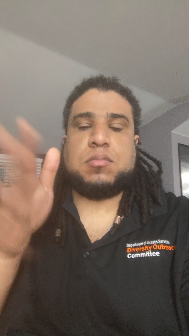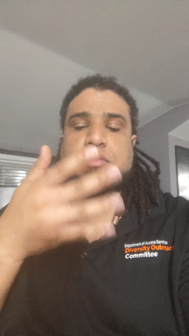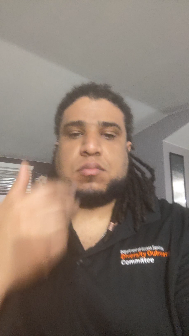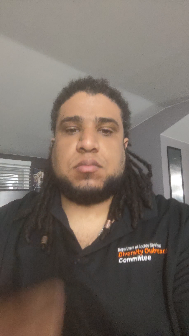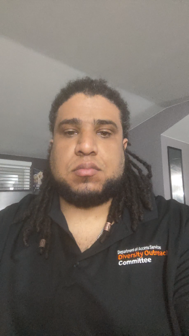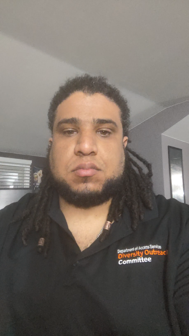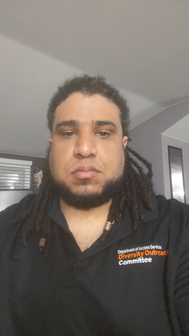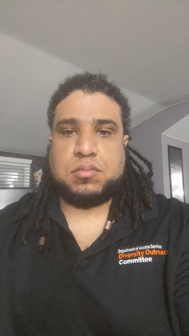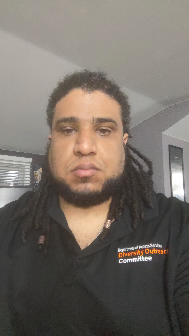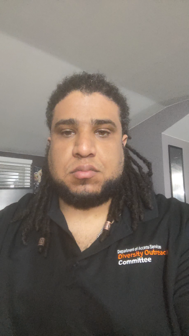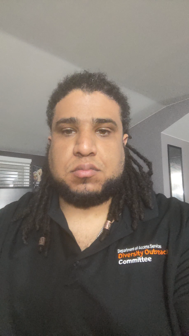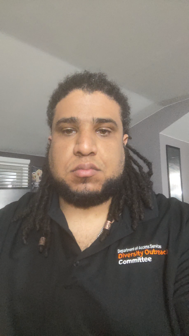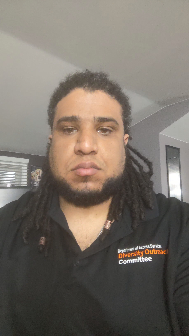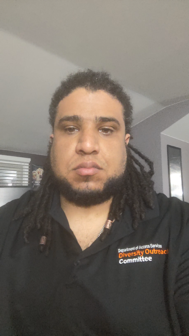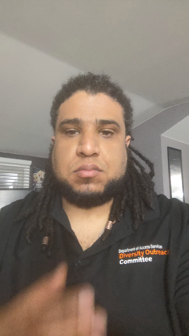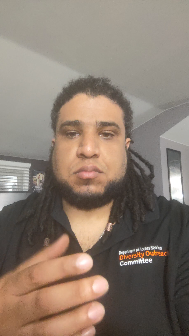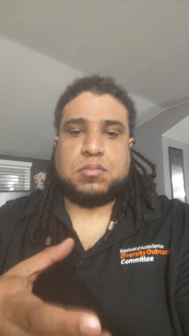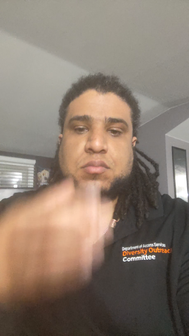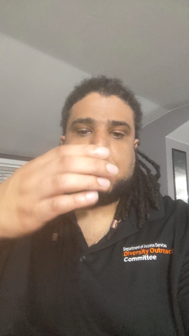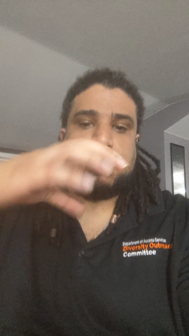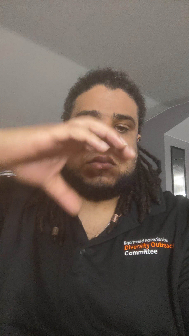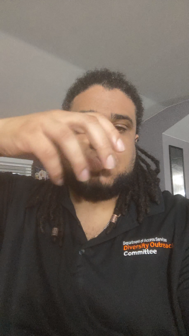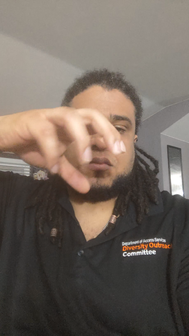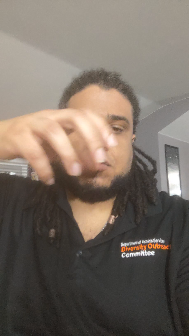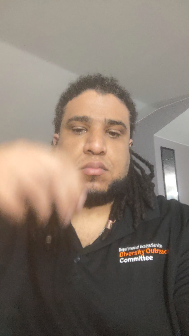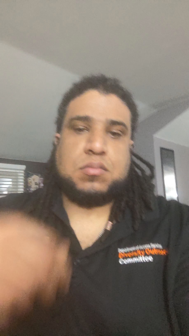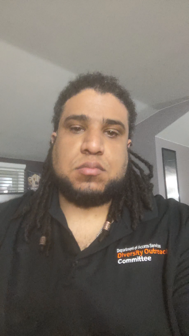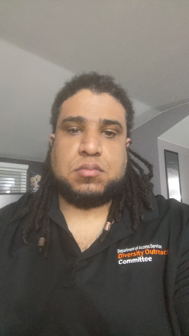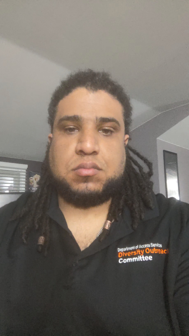jar